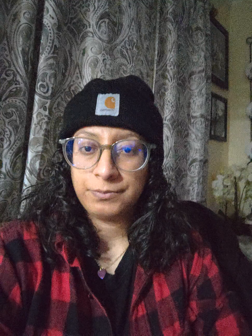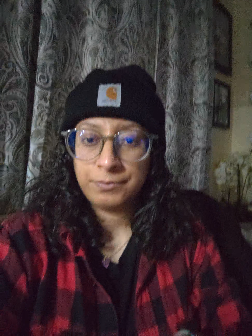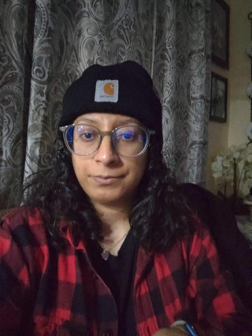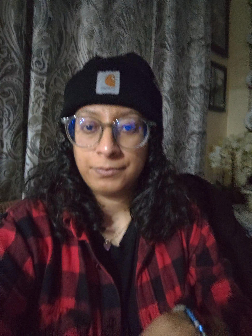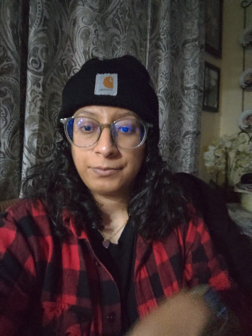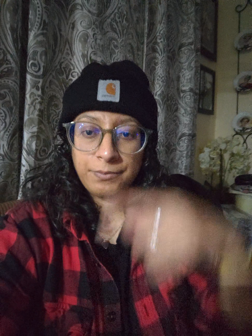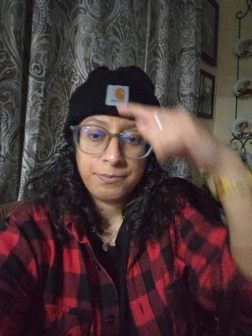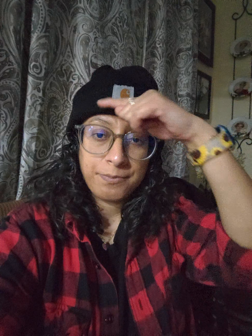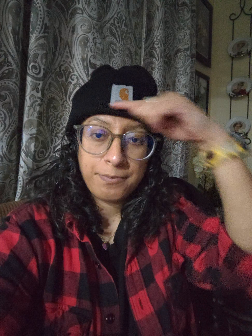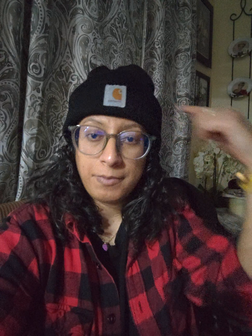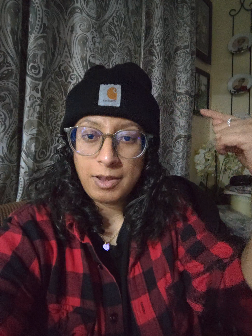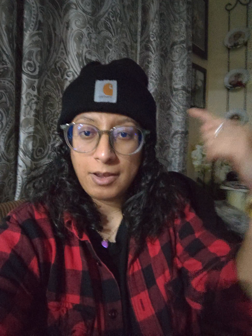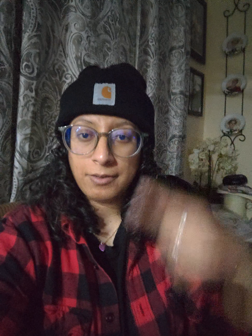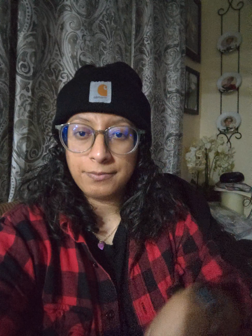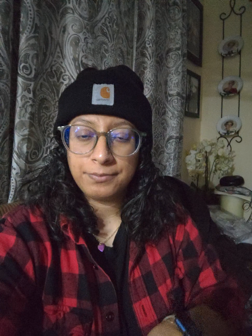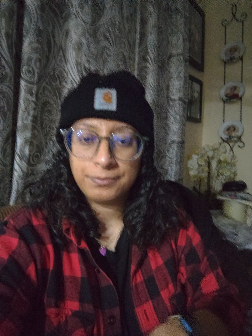black